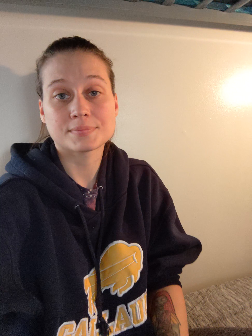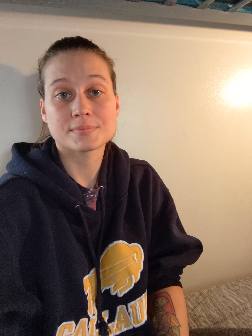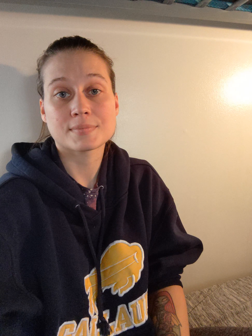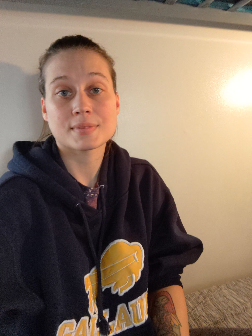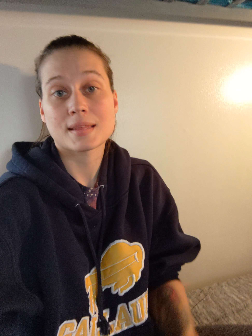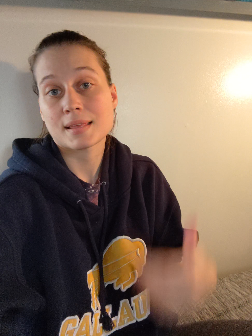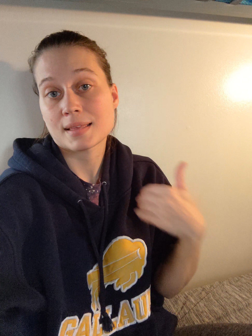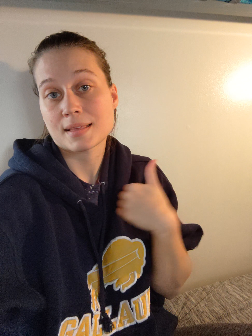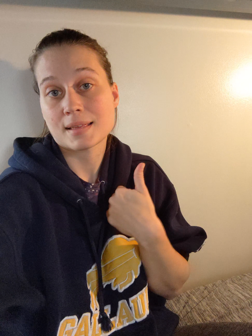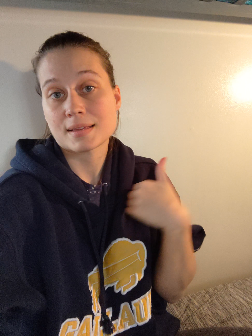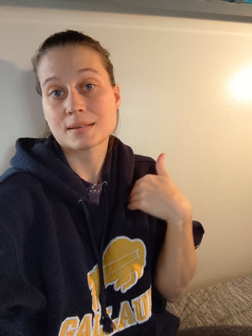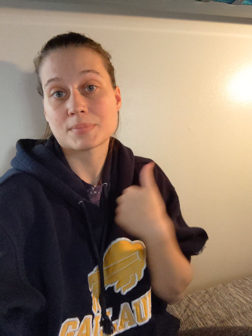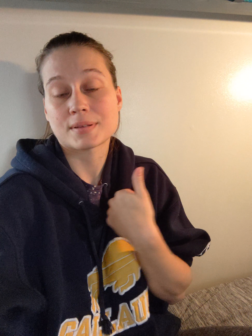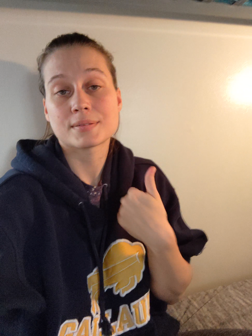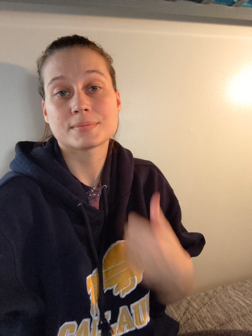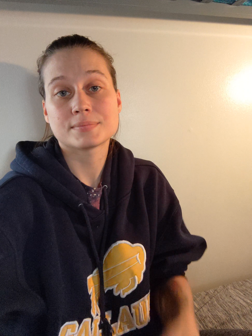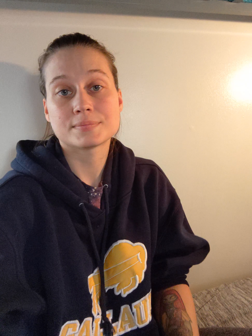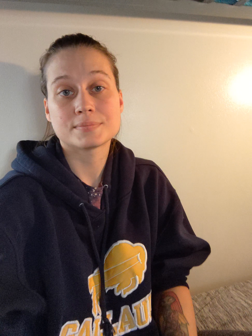animal